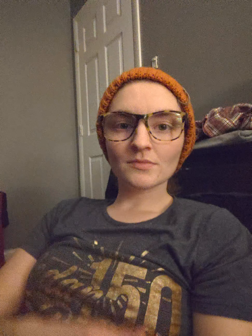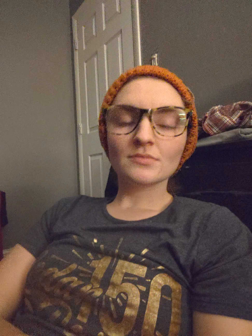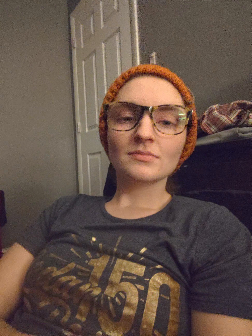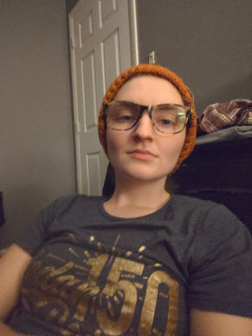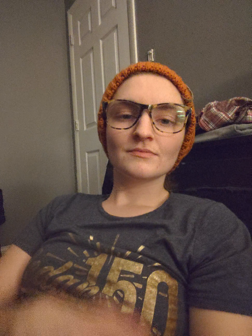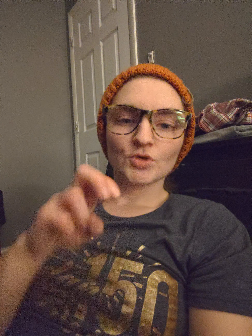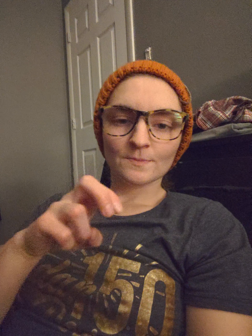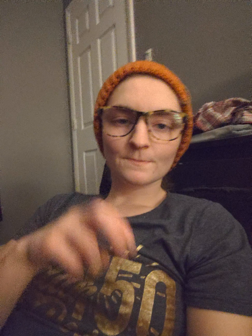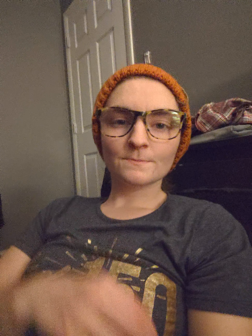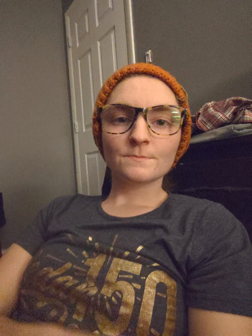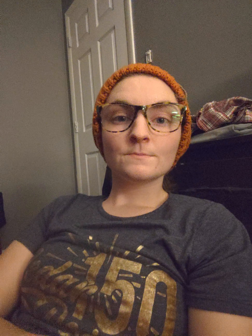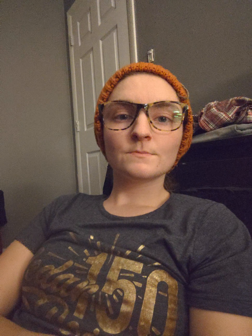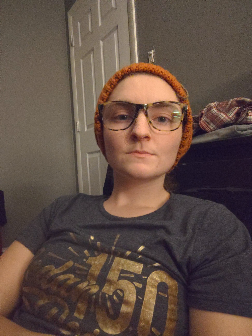chair